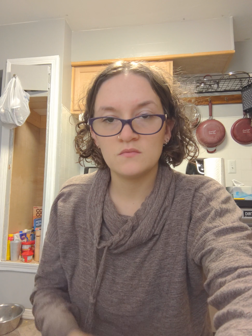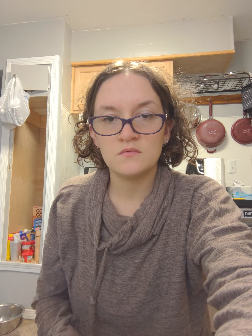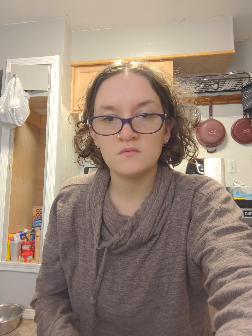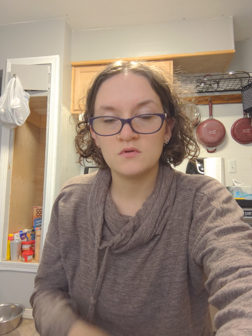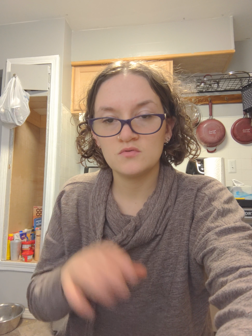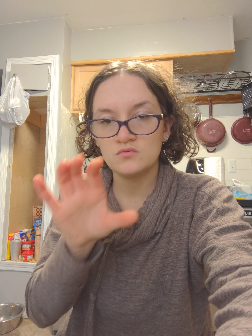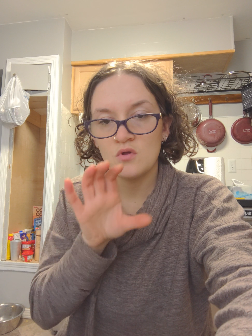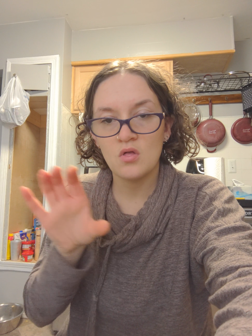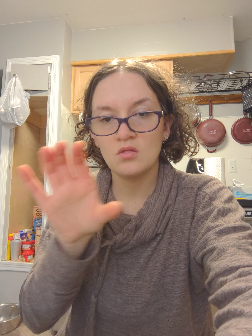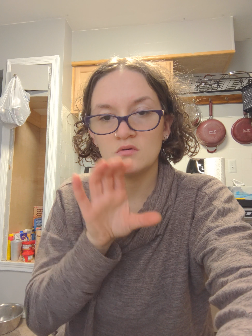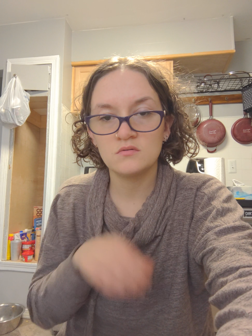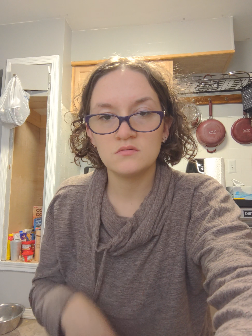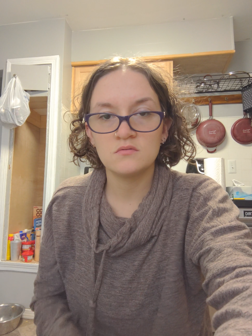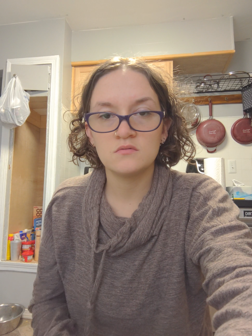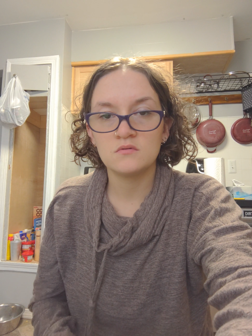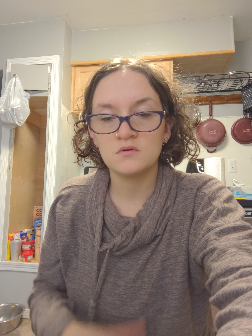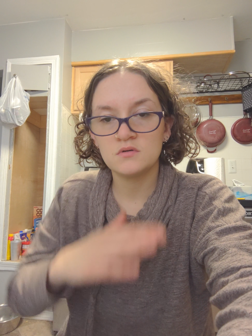chocolate